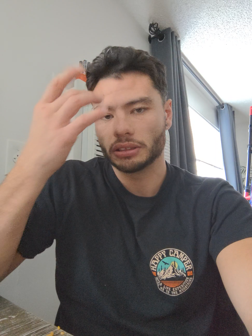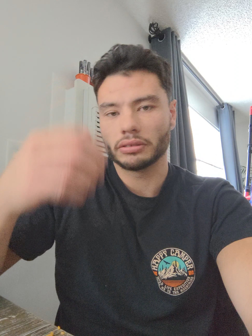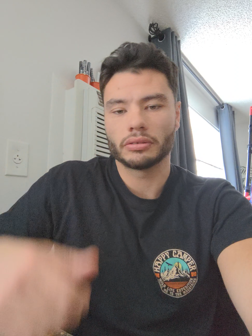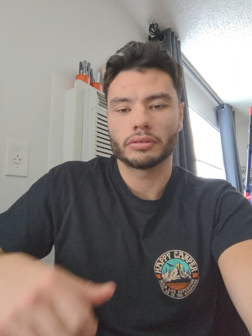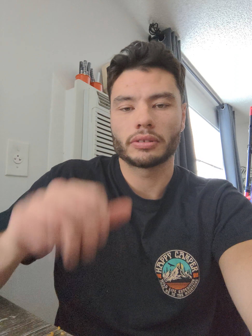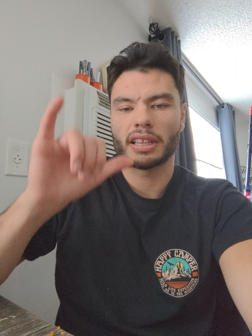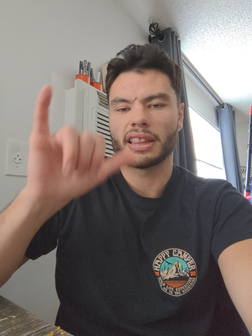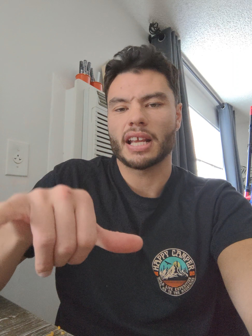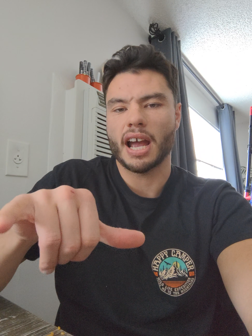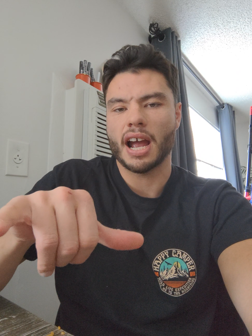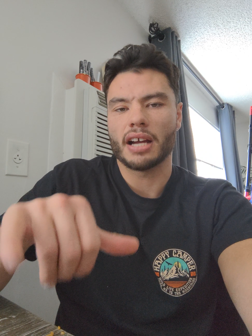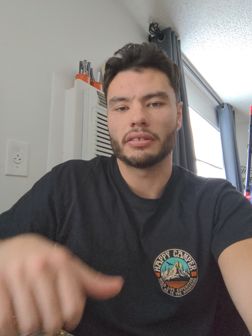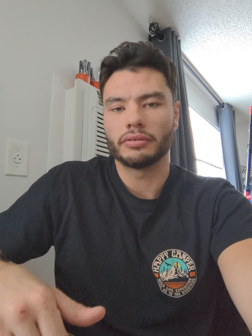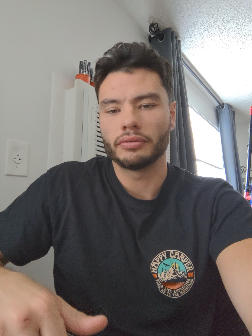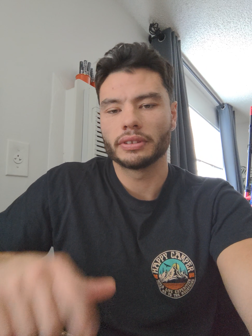that